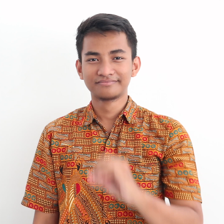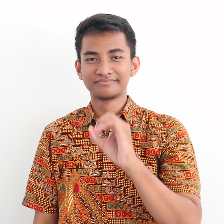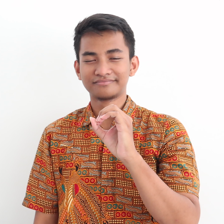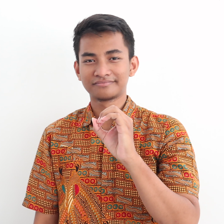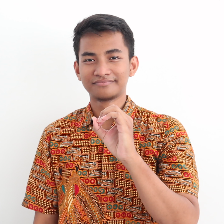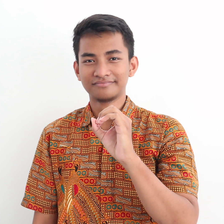O